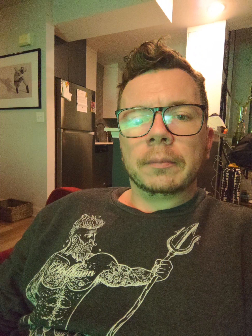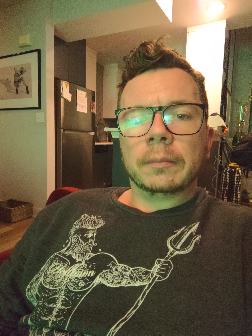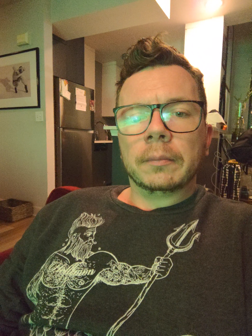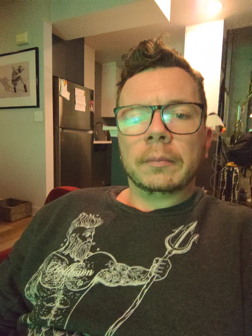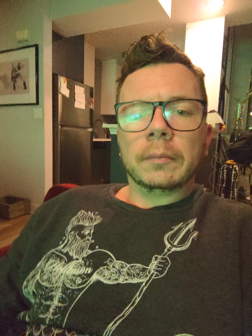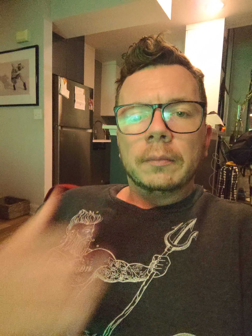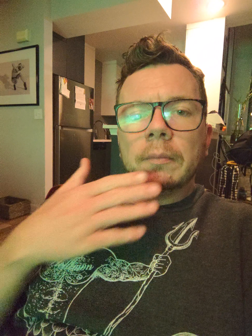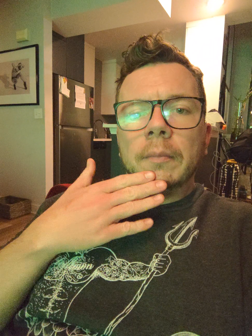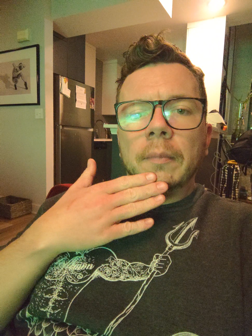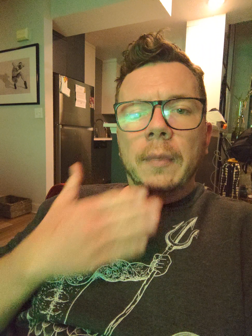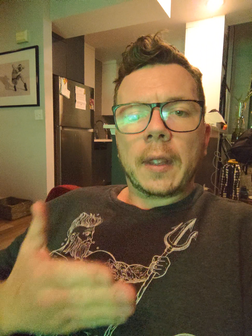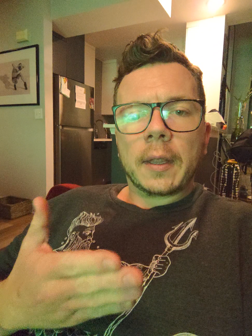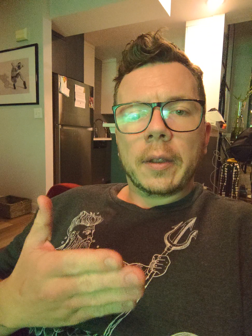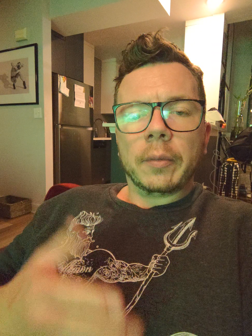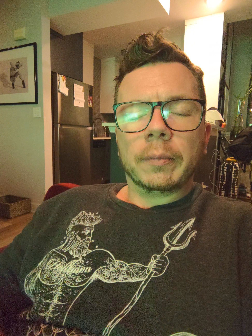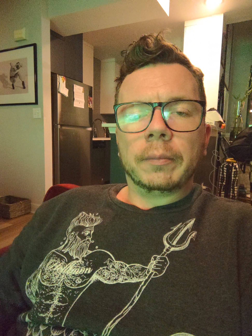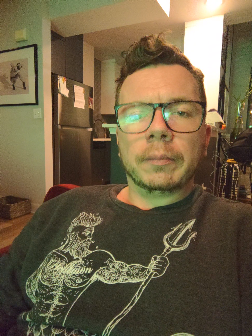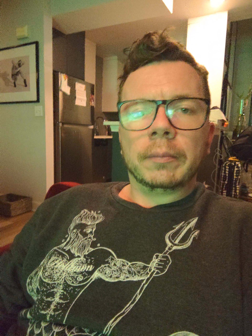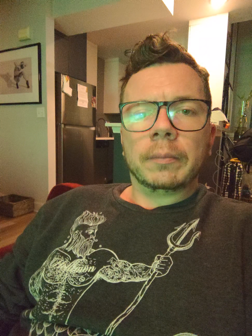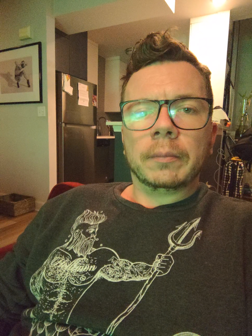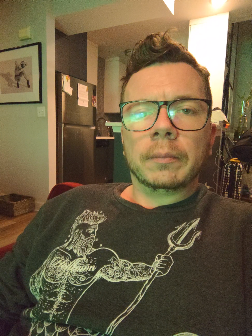thank you